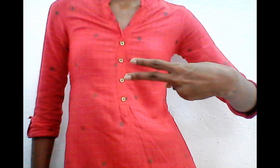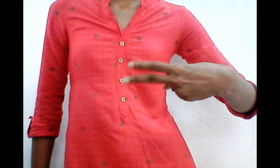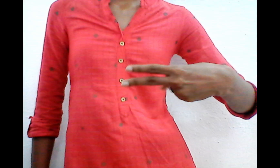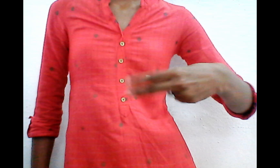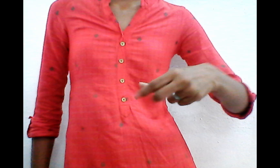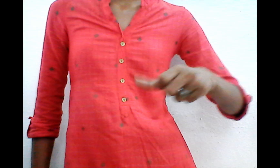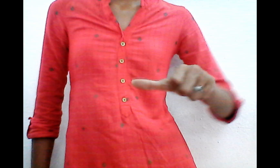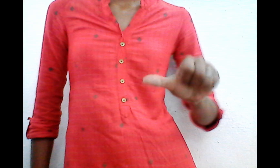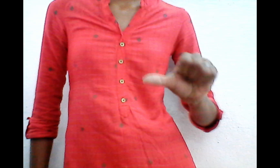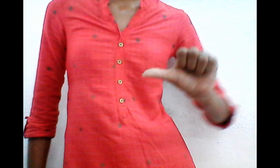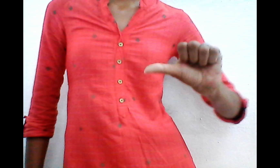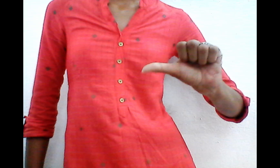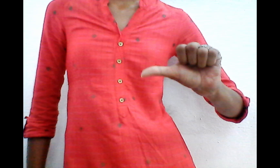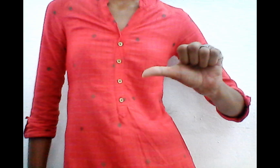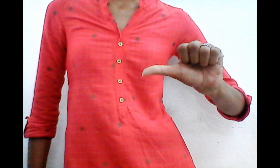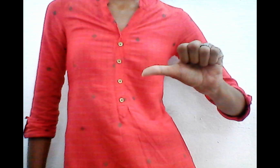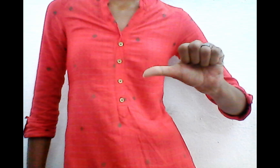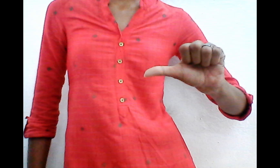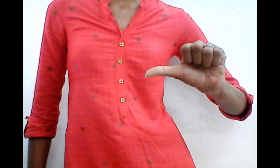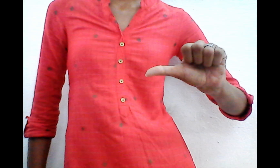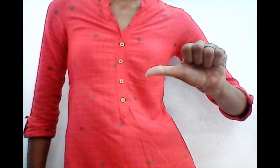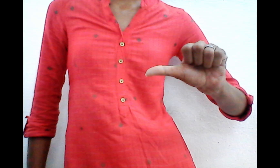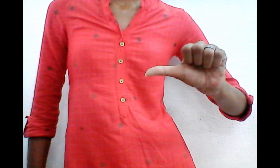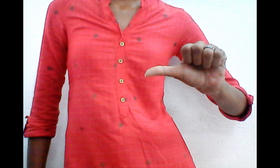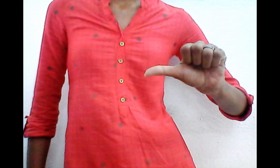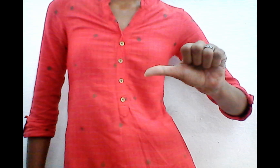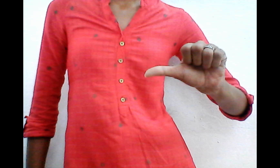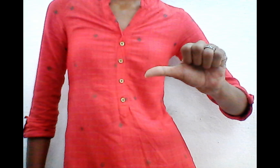ഐ